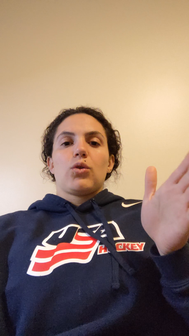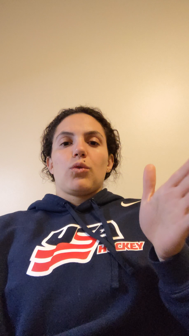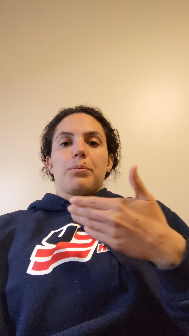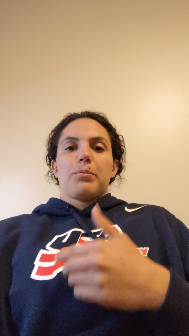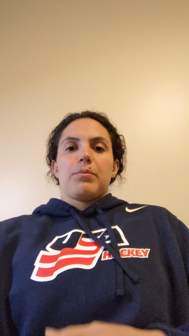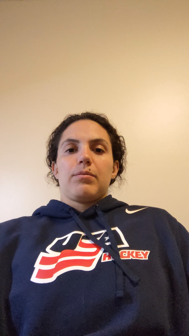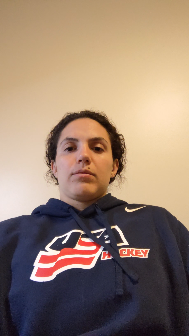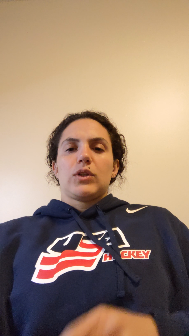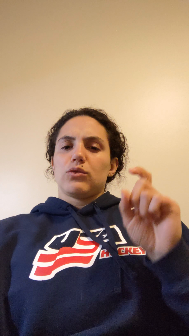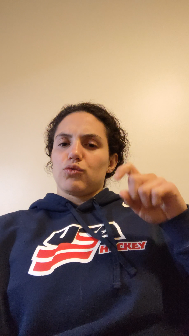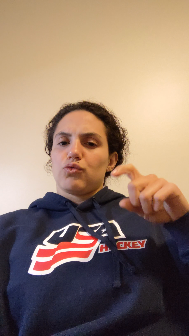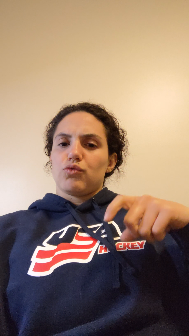should